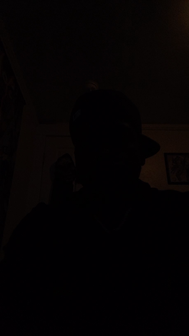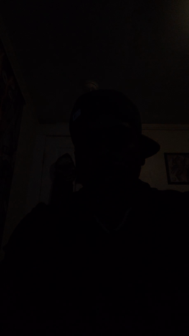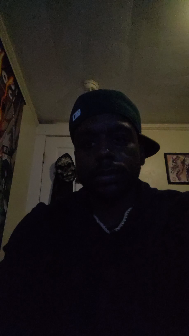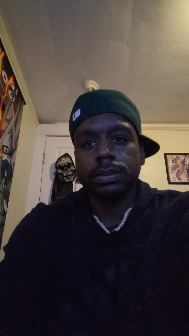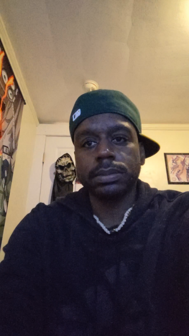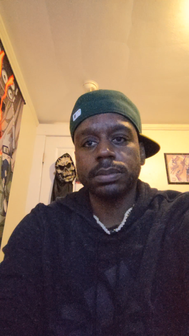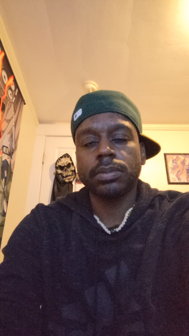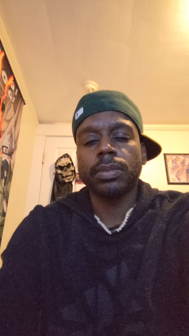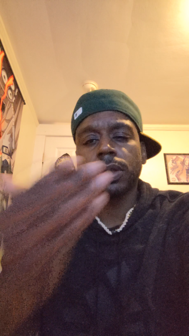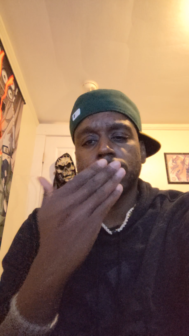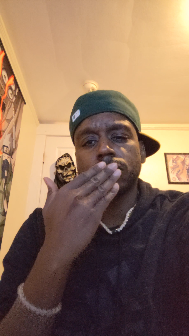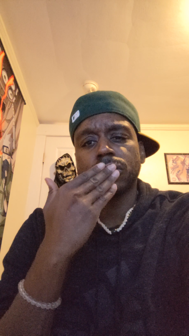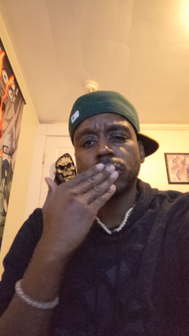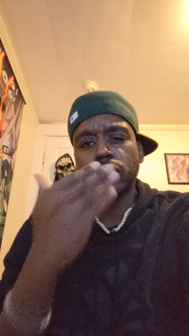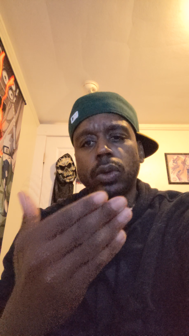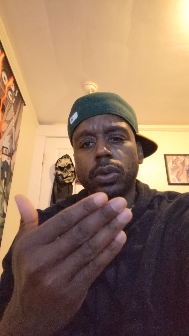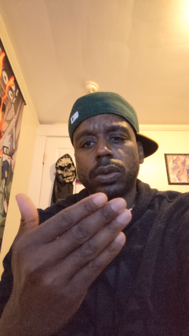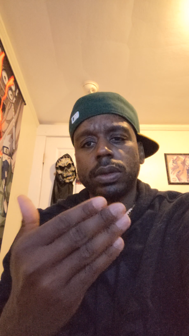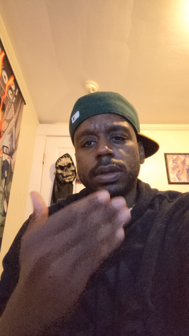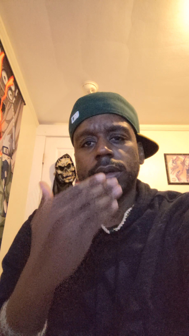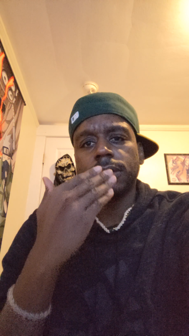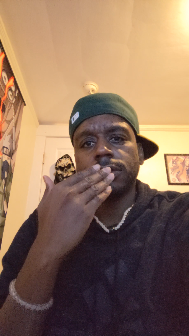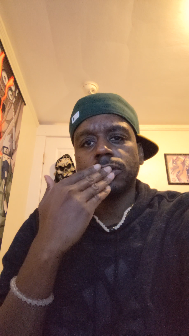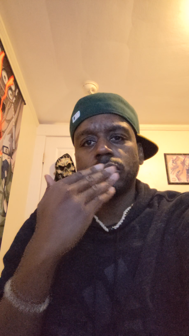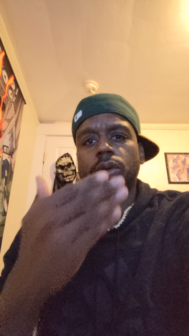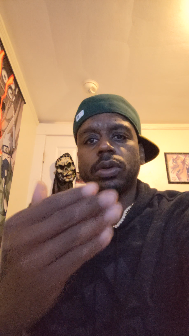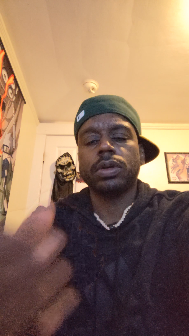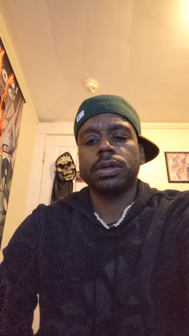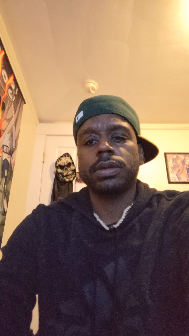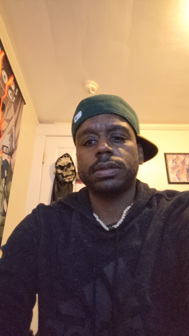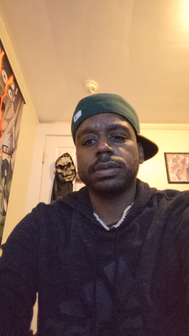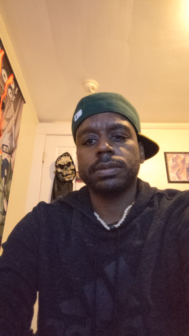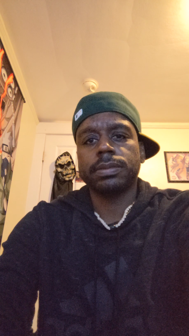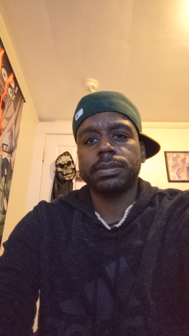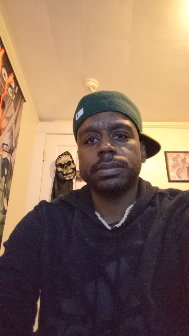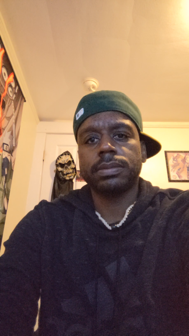good